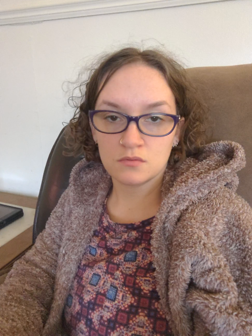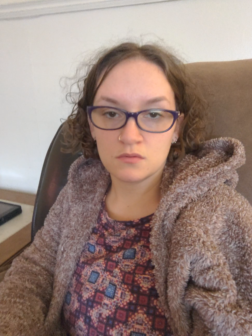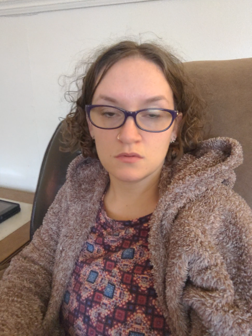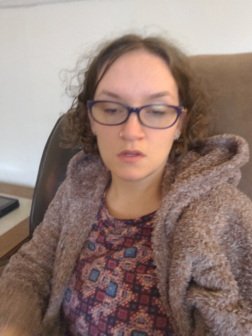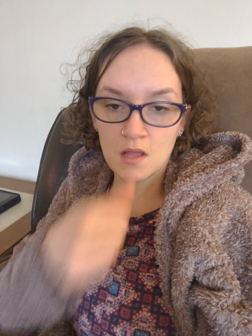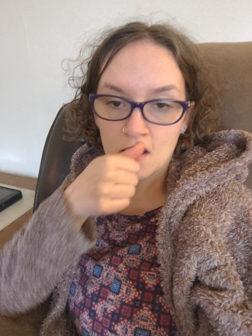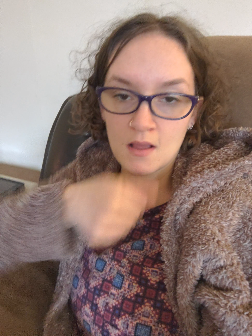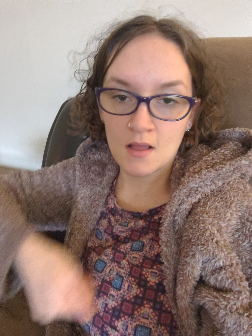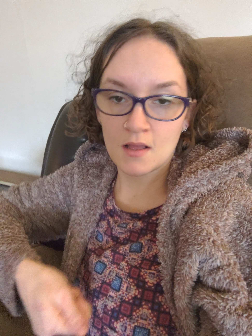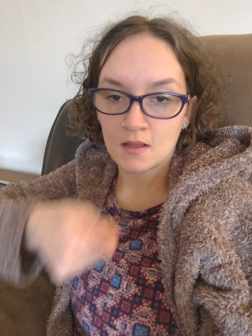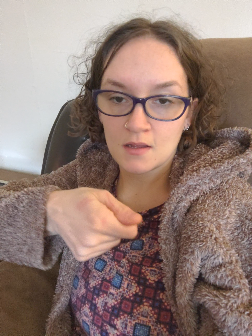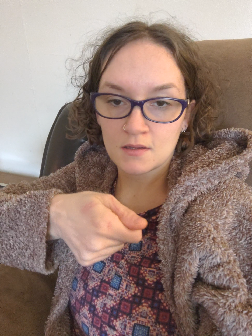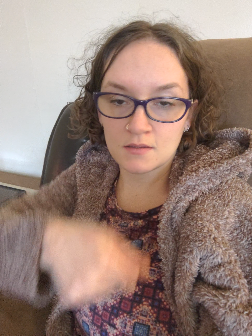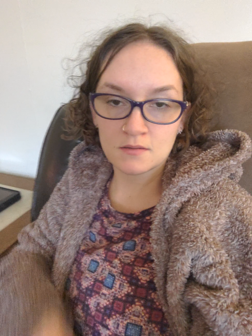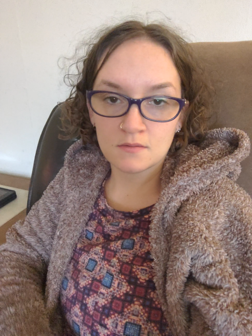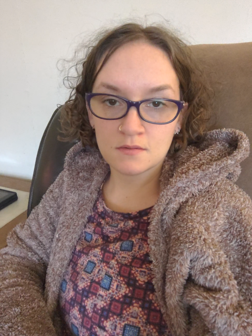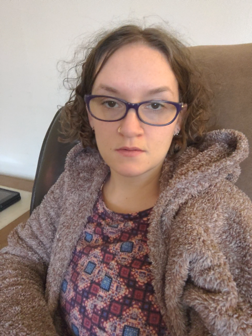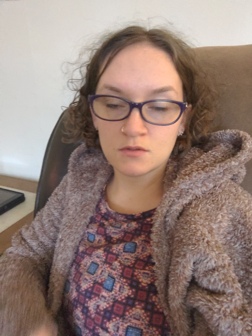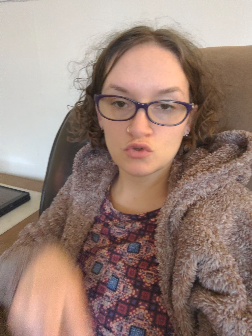hide